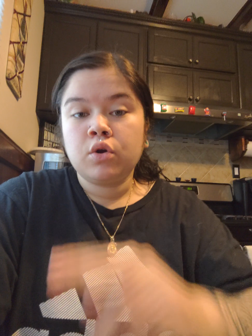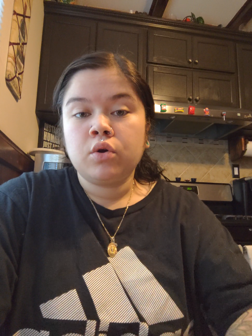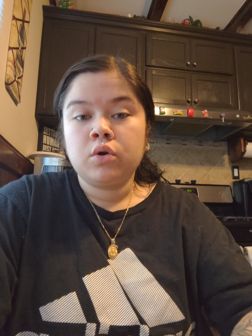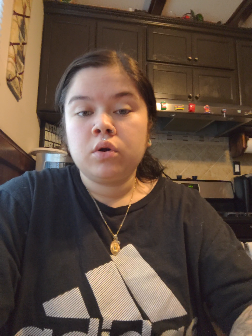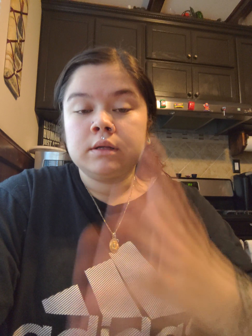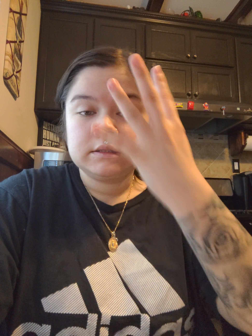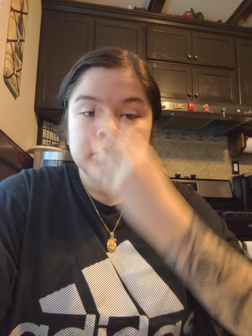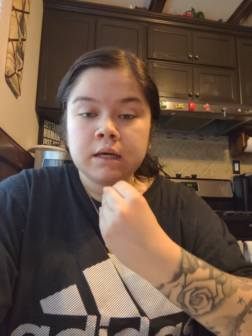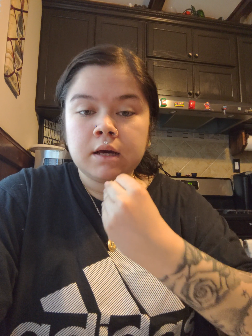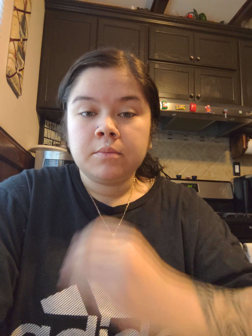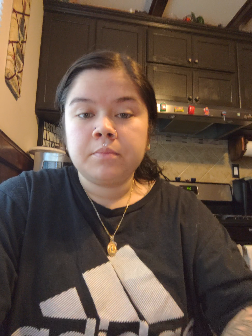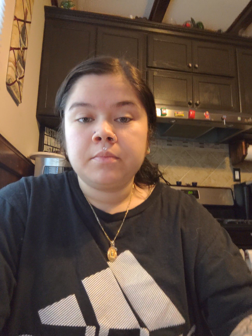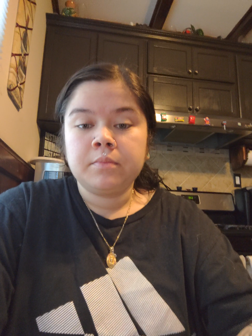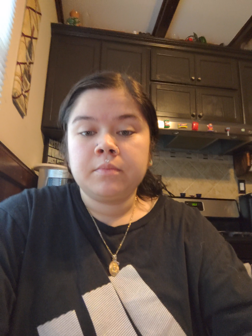sleep